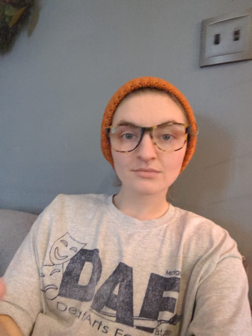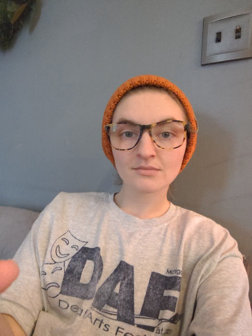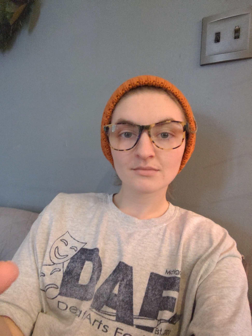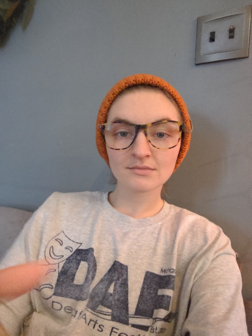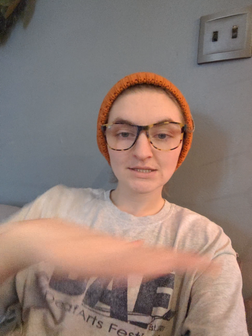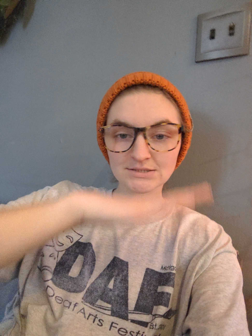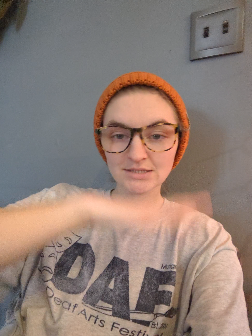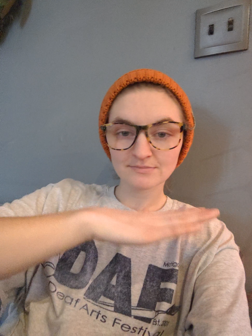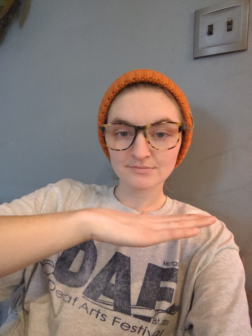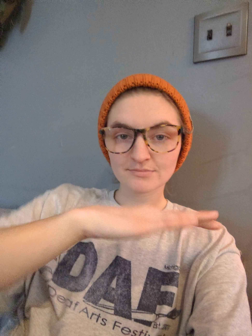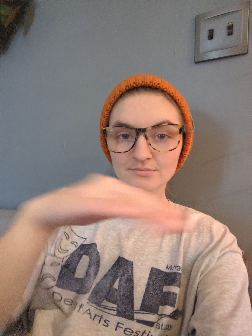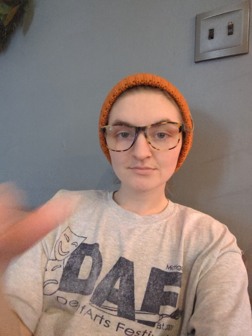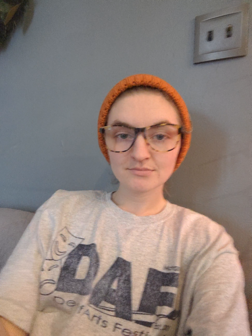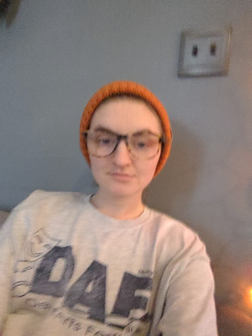table